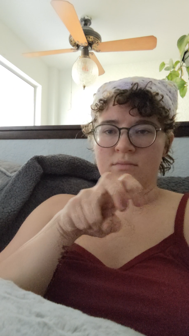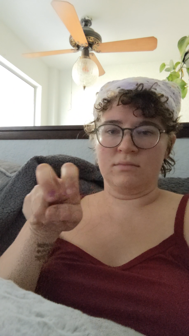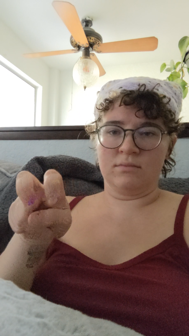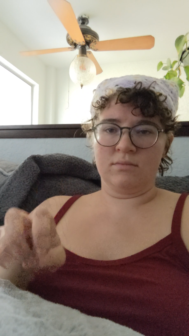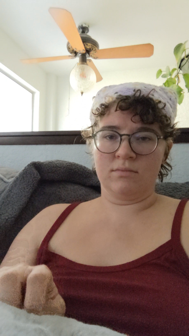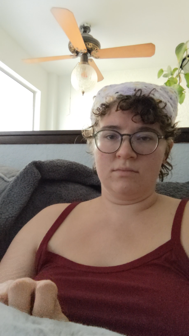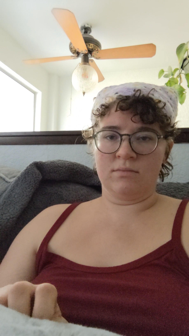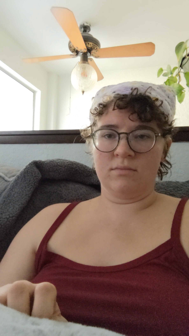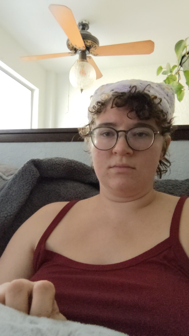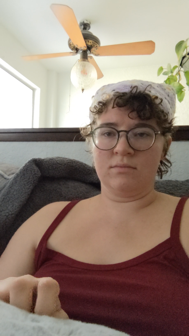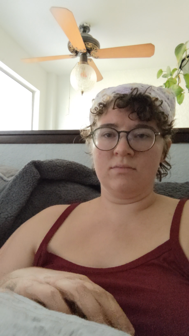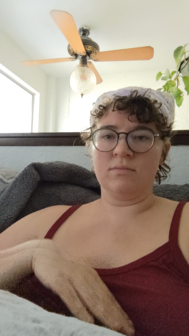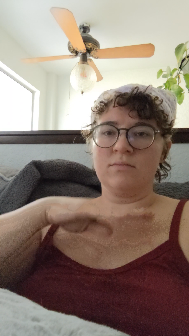full